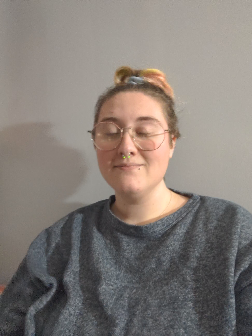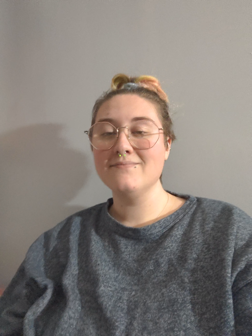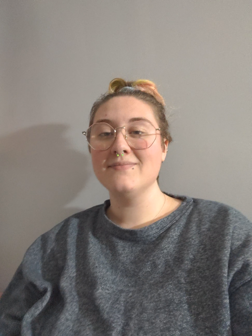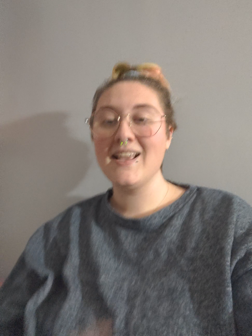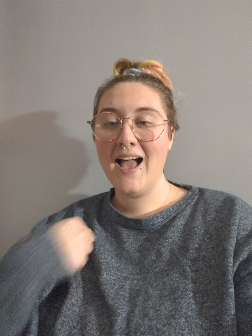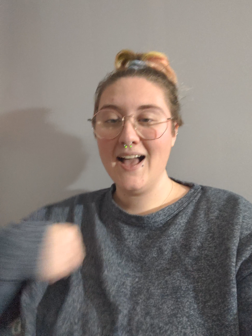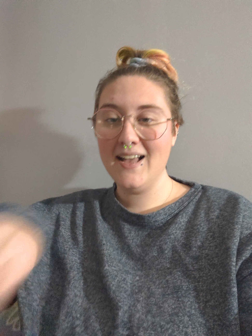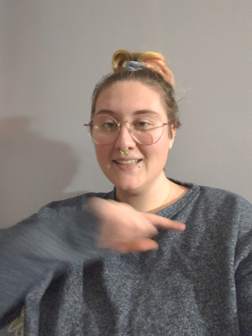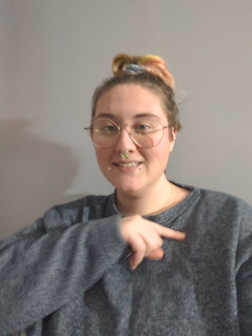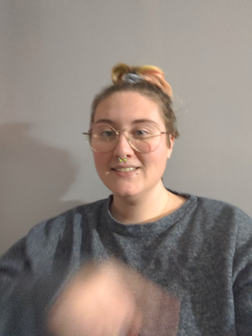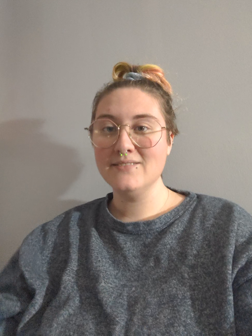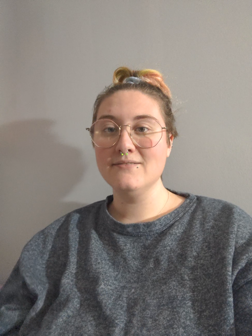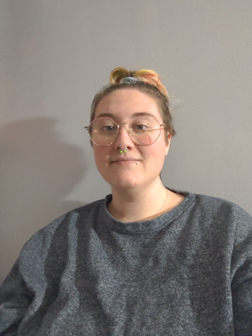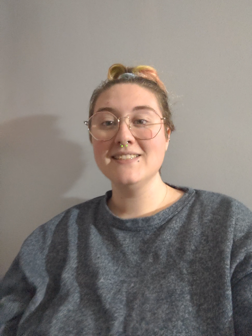we